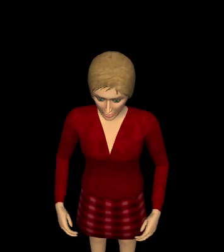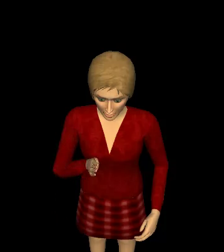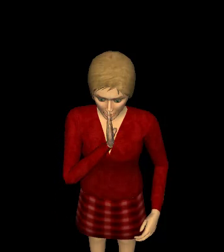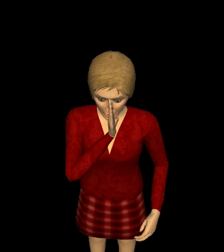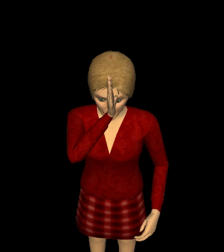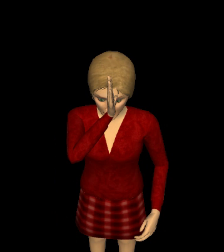منتصف الليل